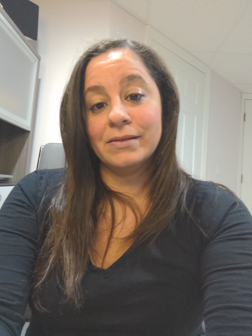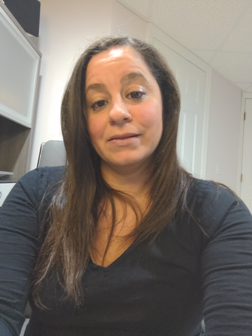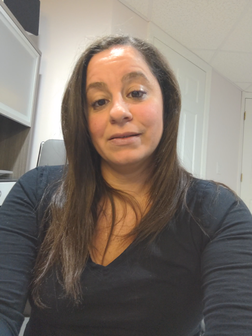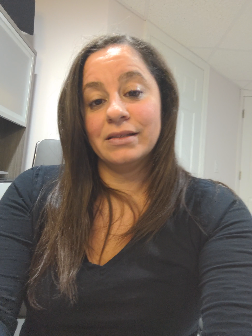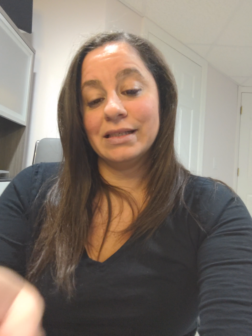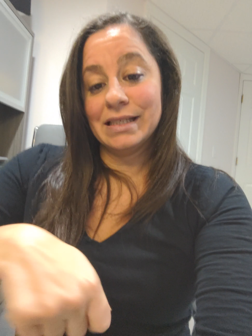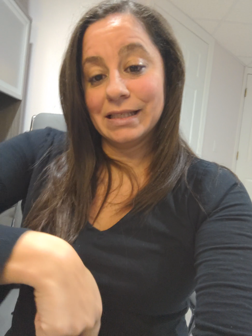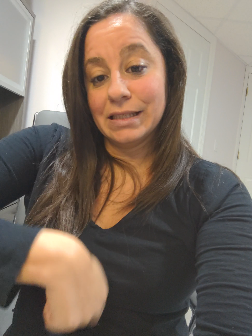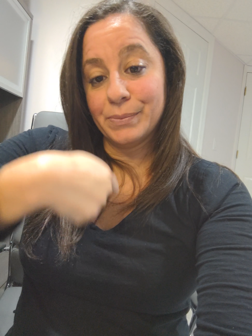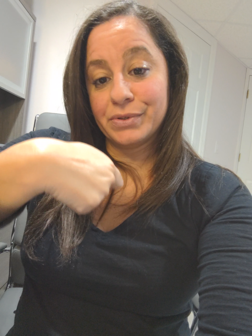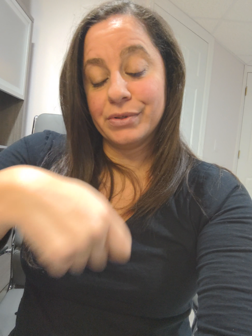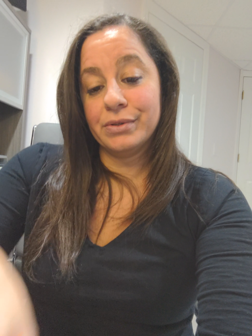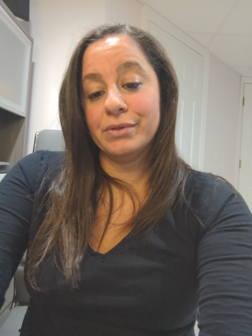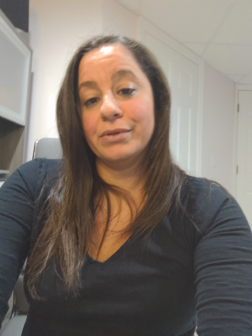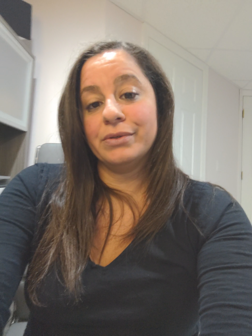zipper